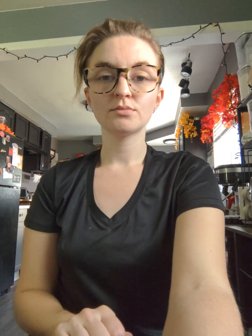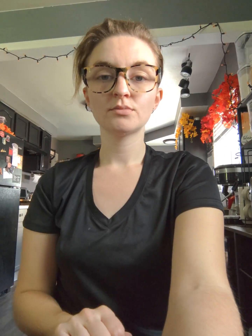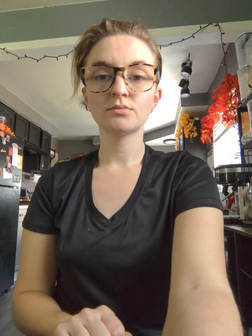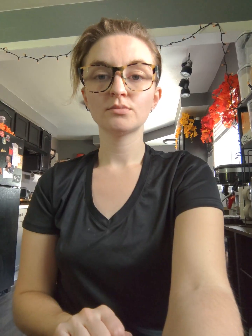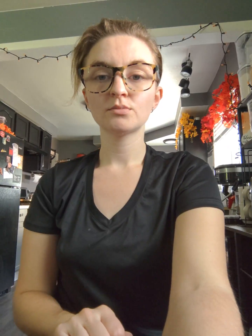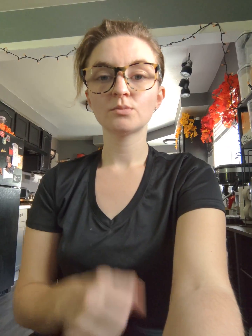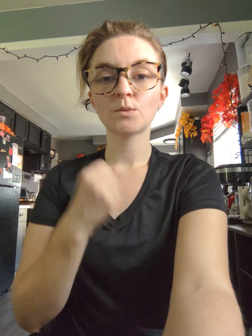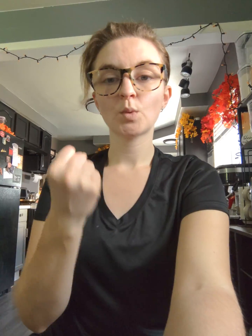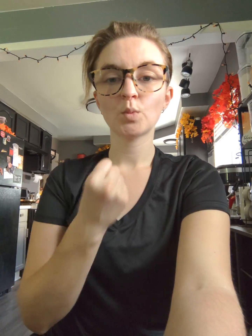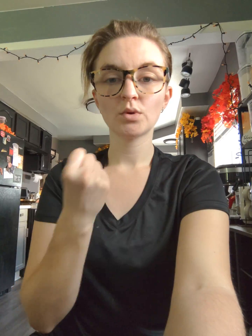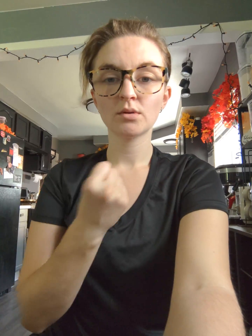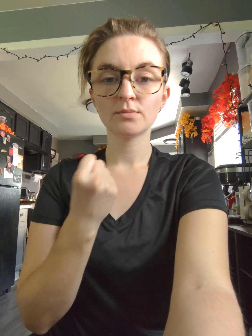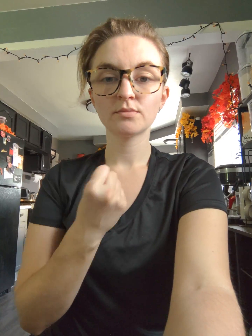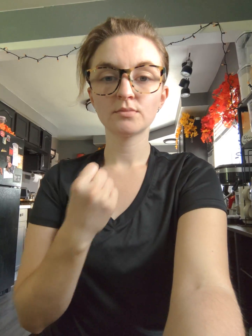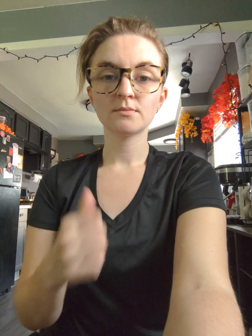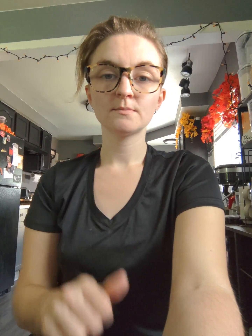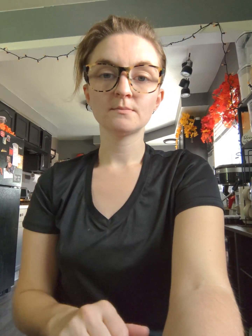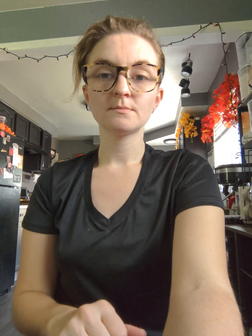hold